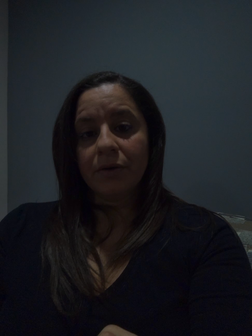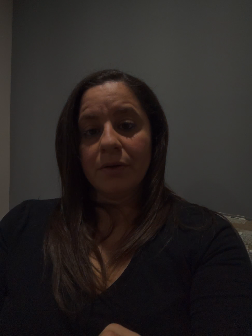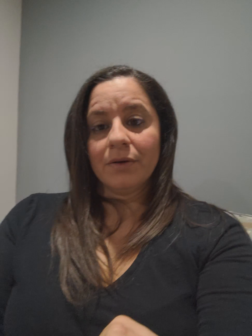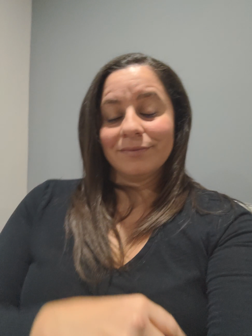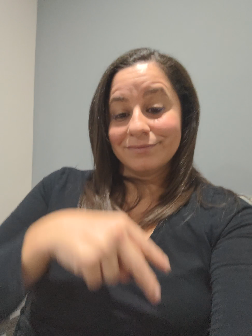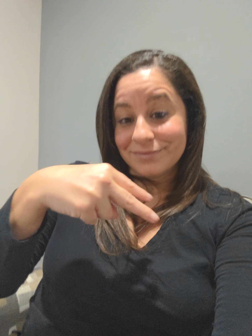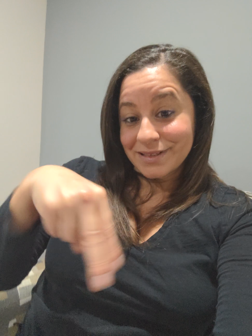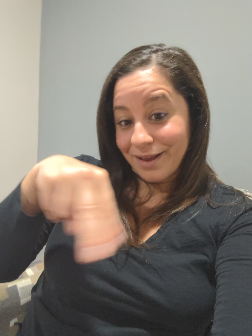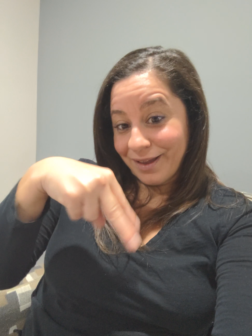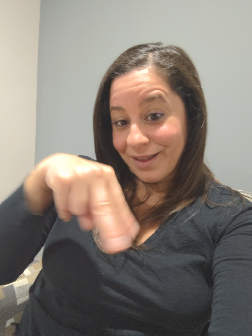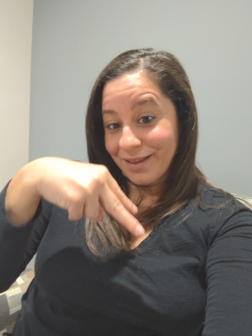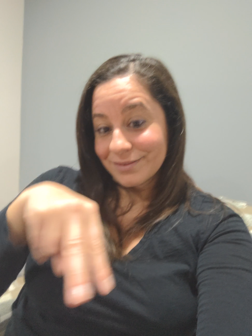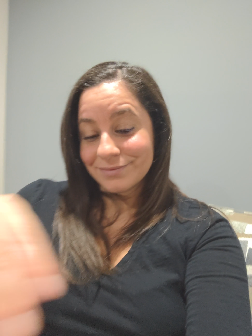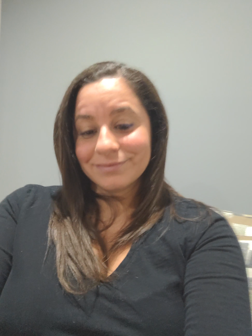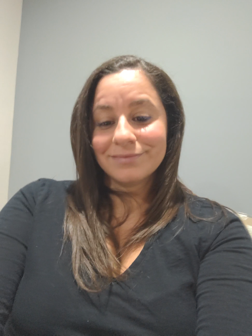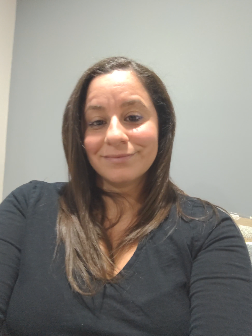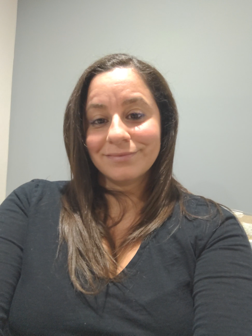dance